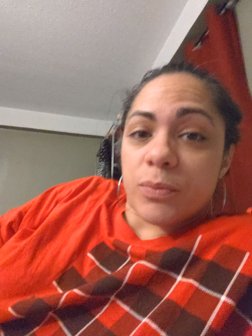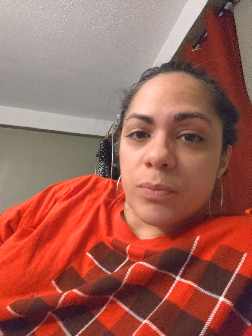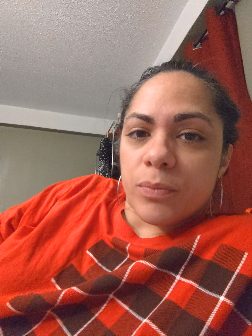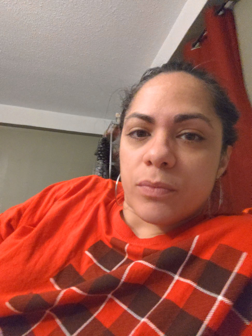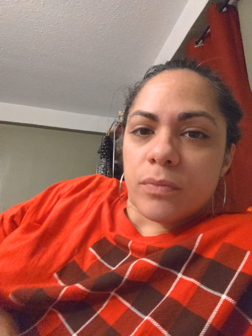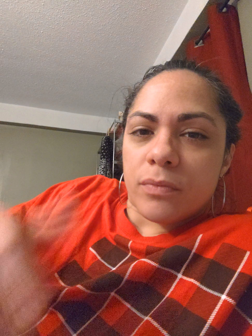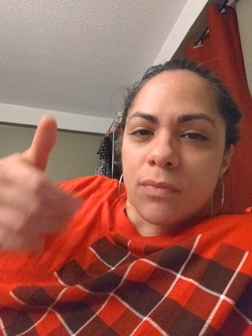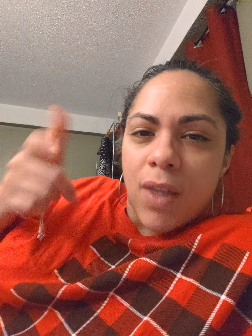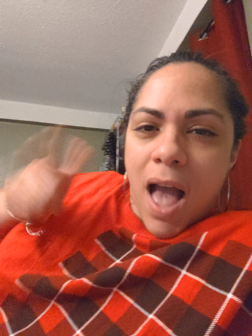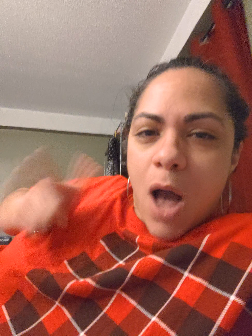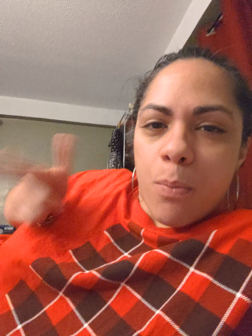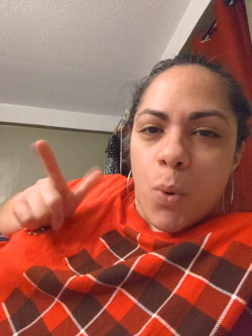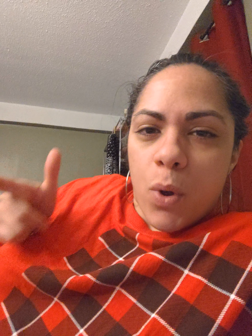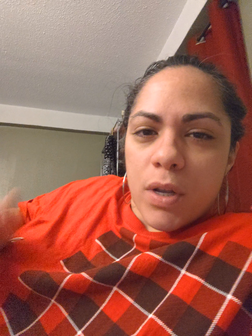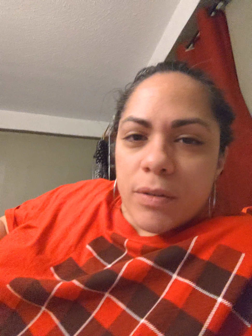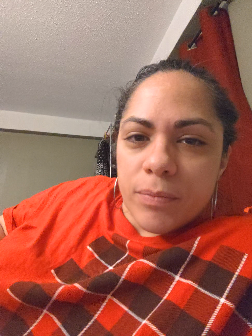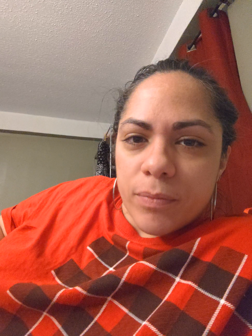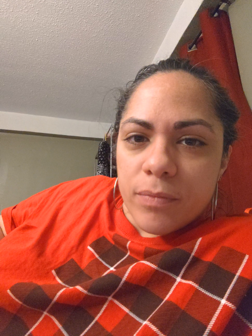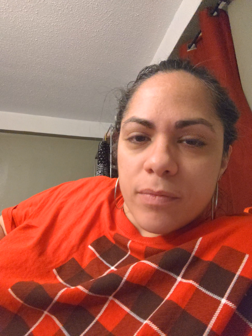cowboy